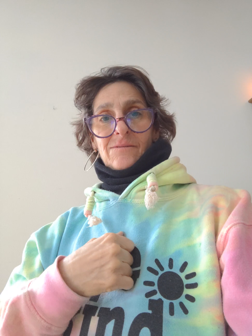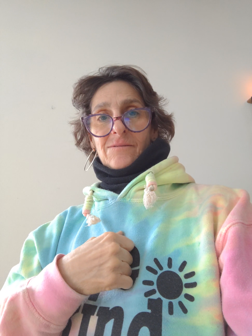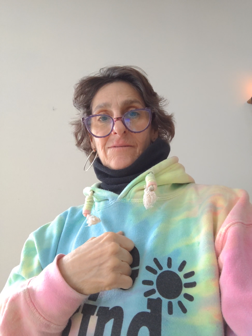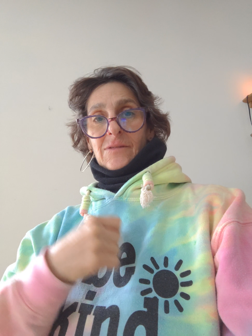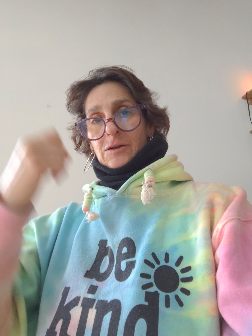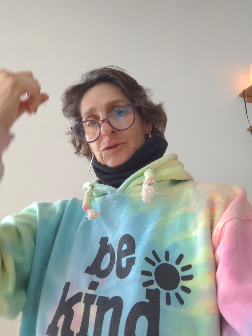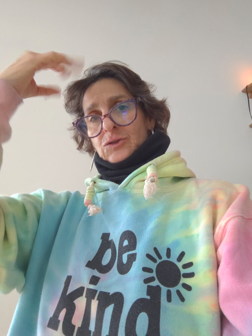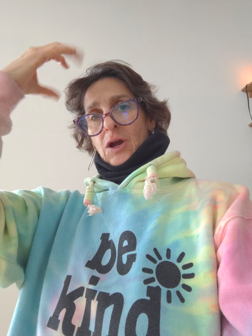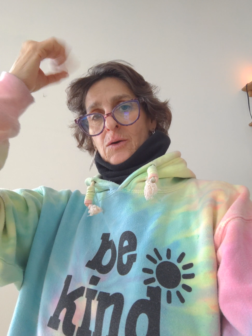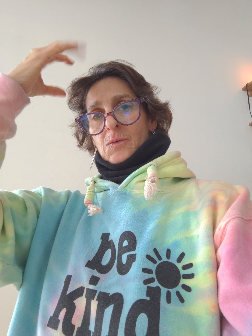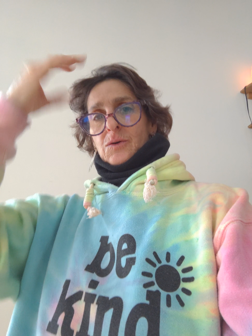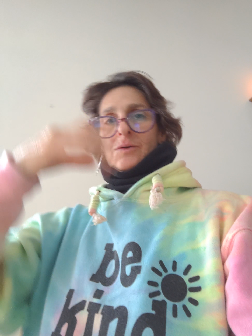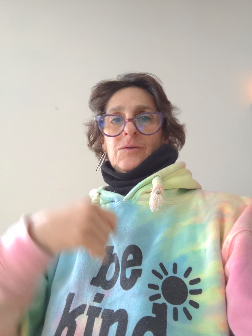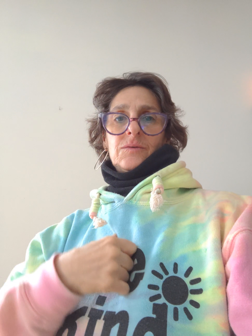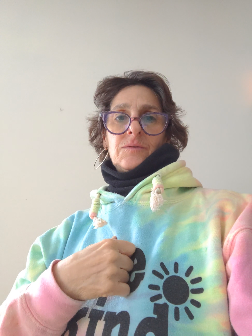shower